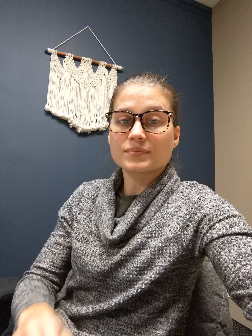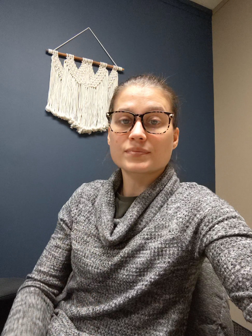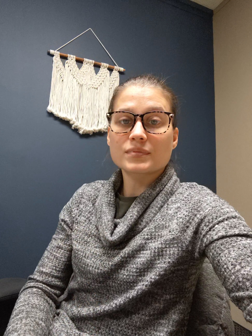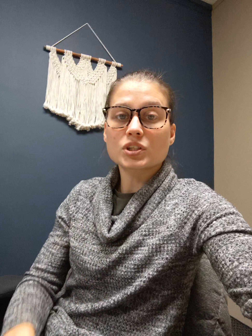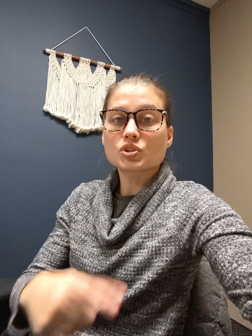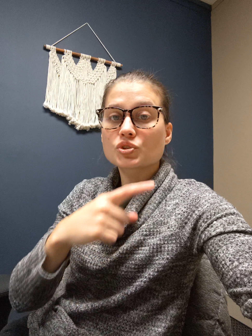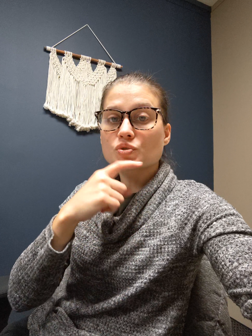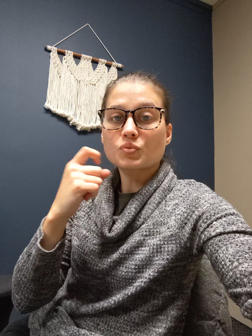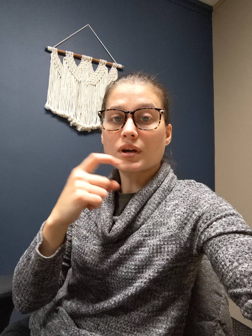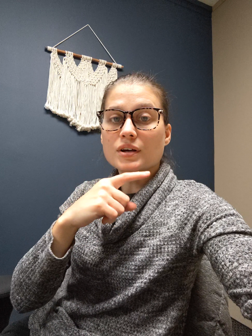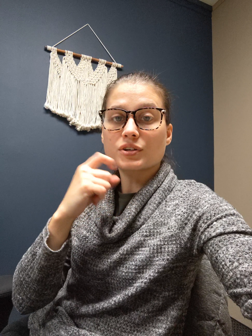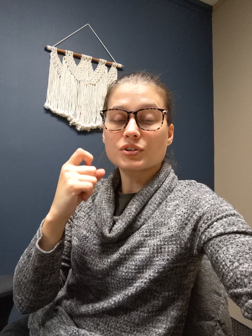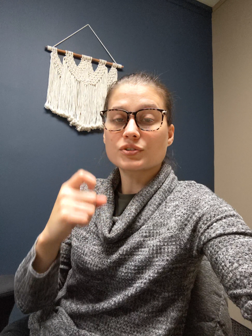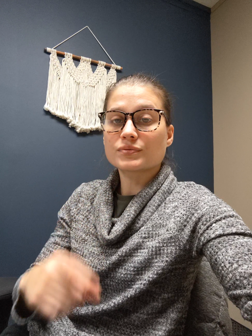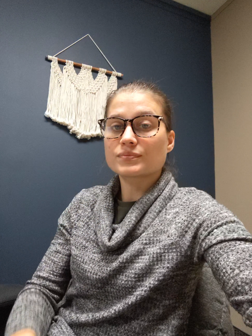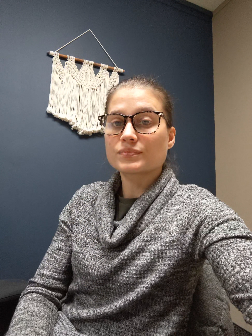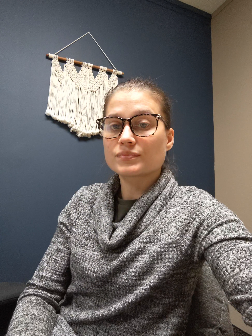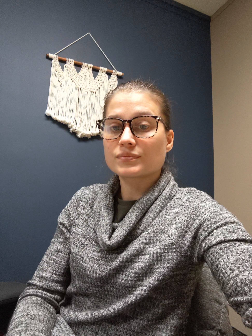dryer